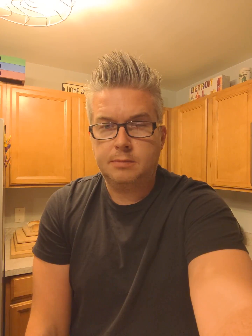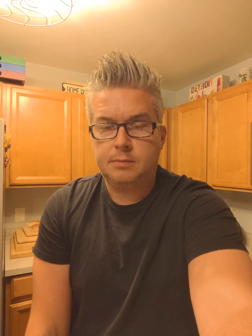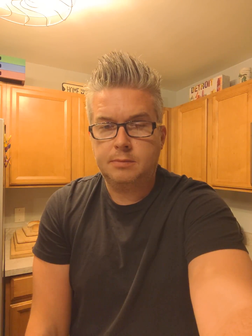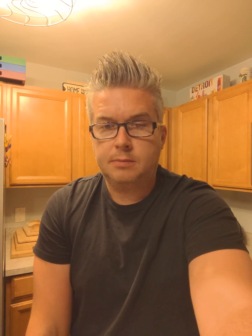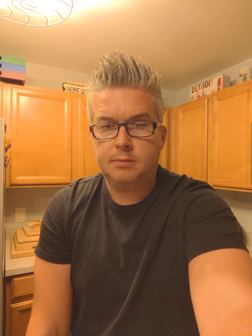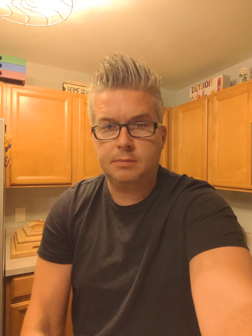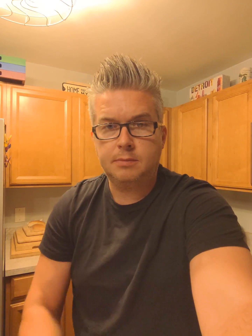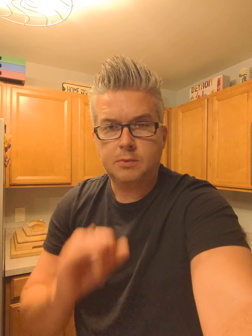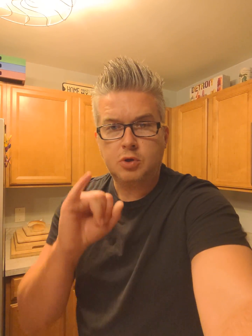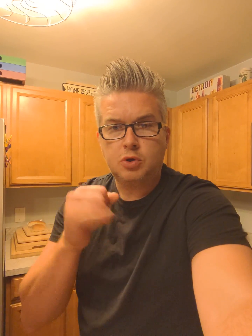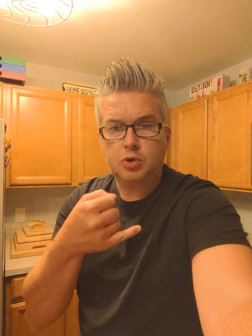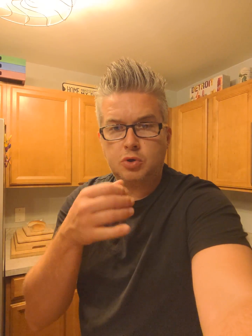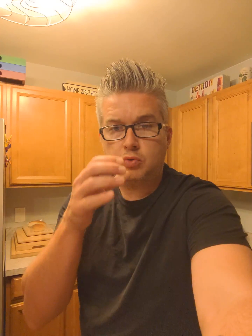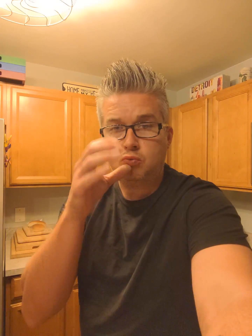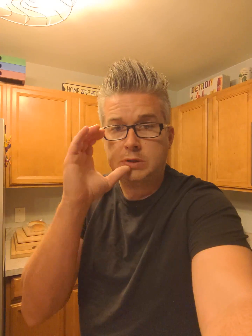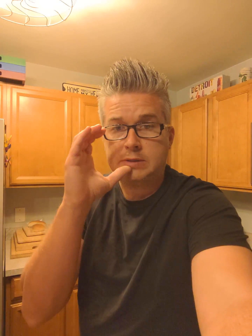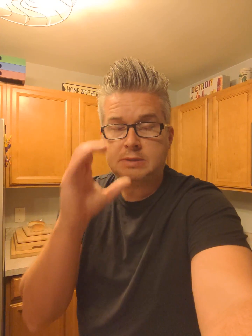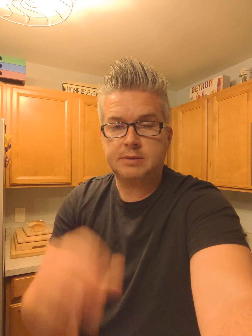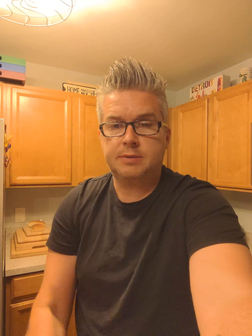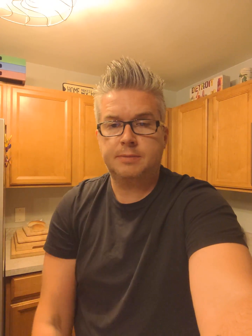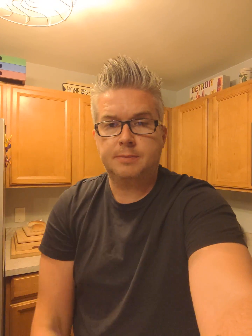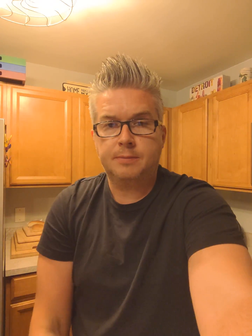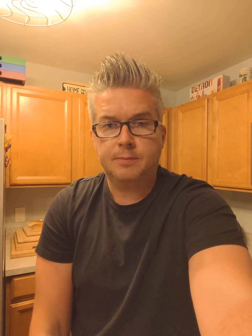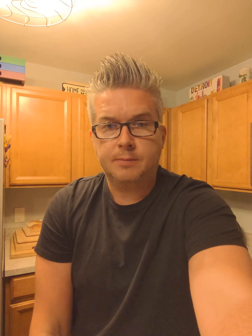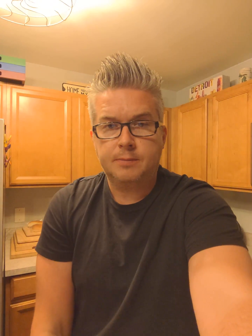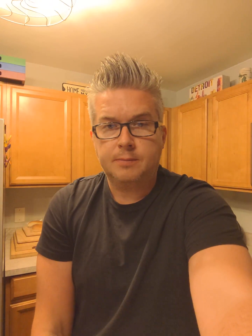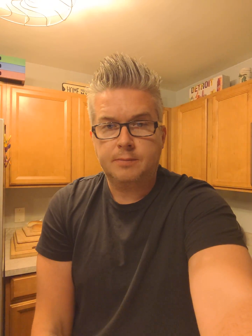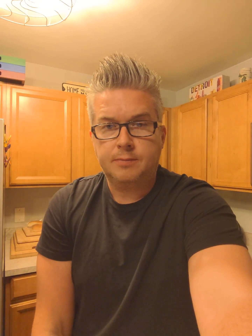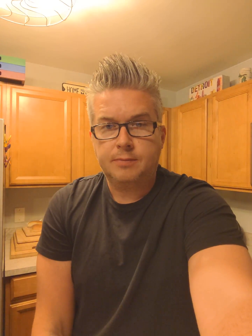juice